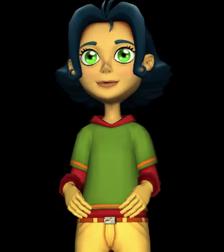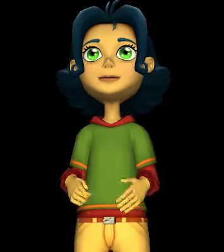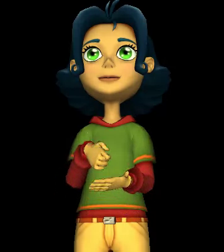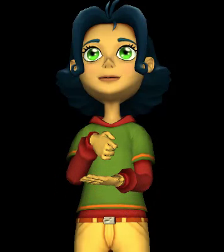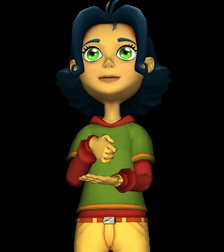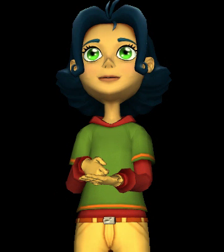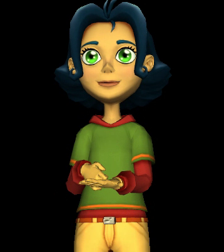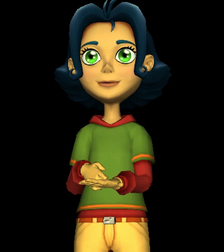يشتري